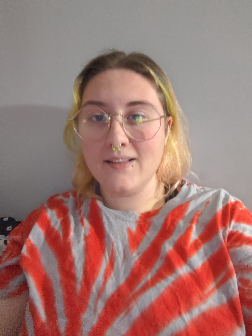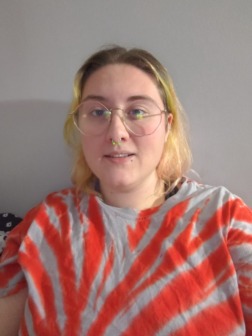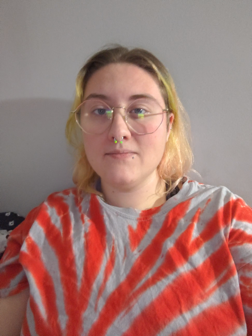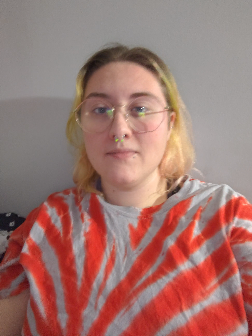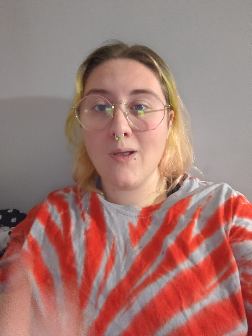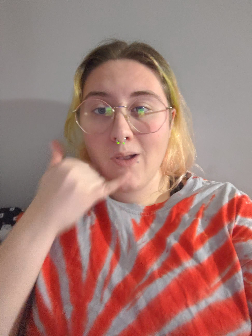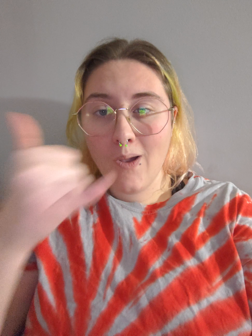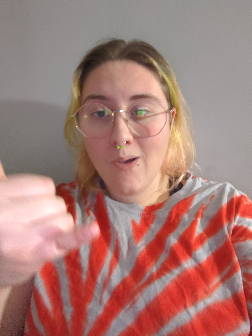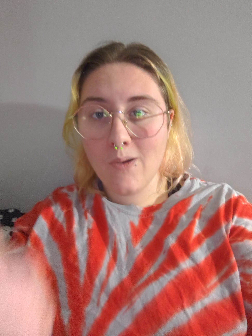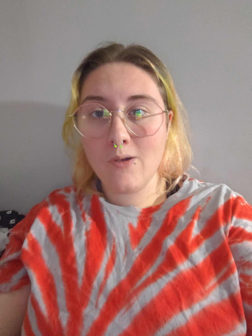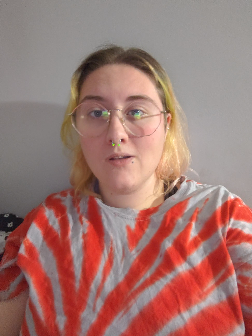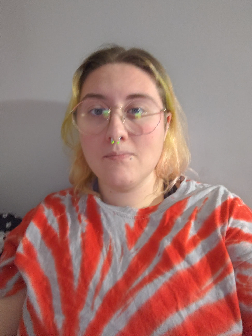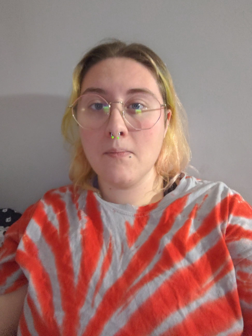call on the phone